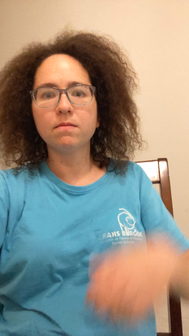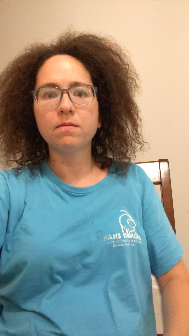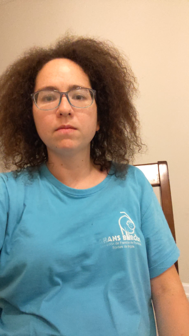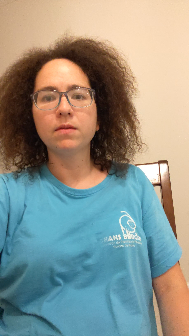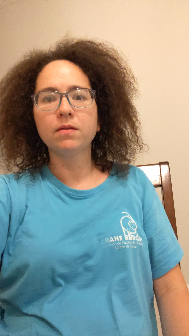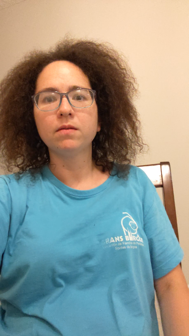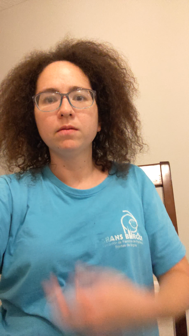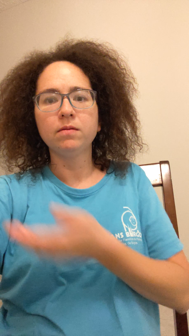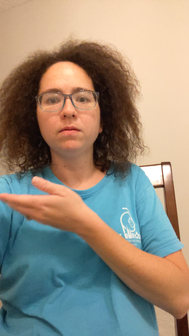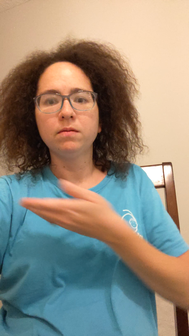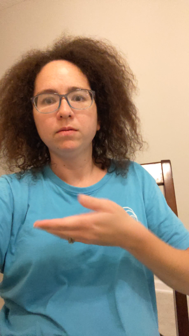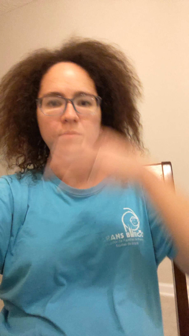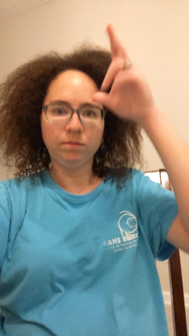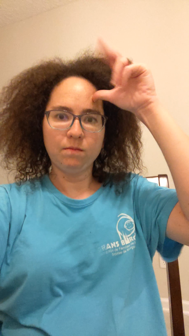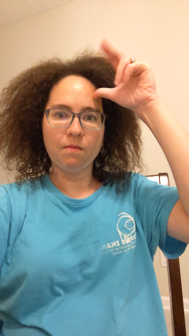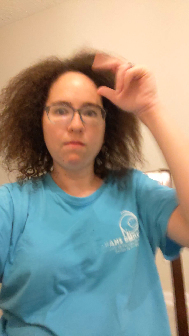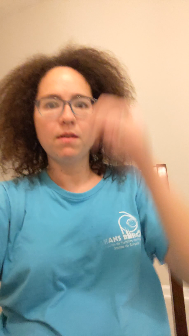pony